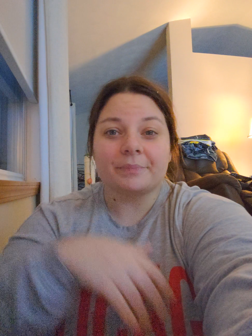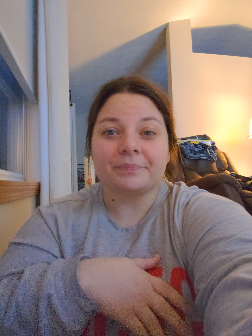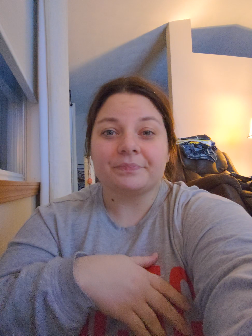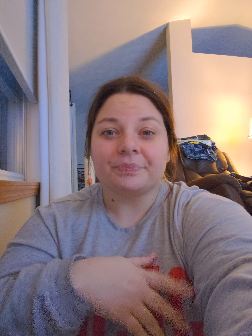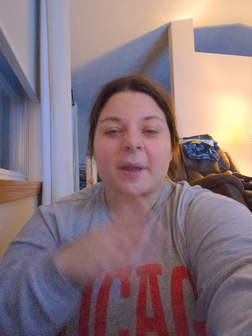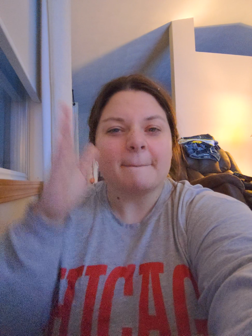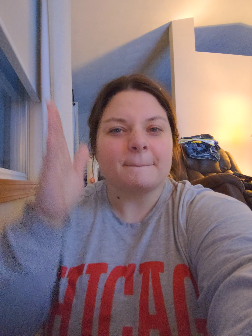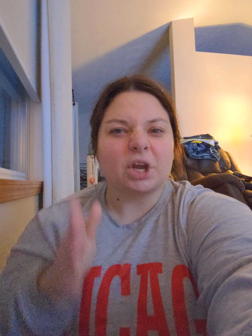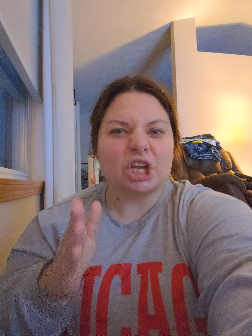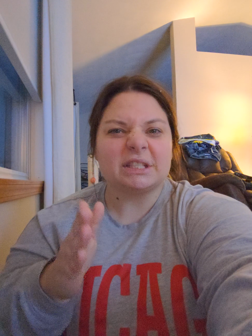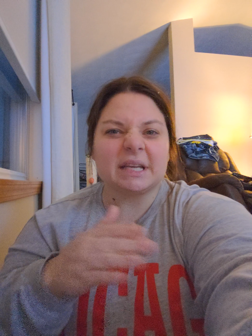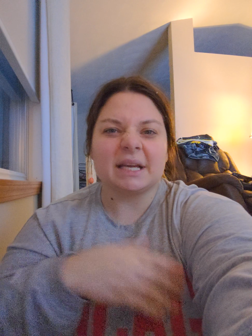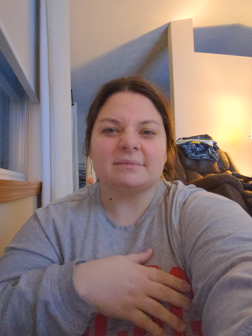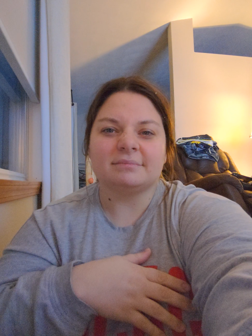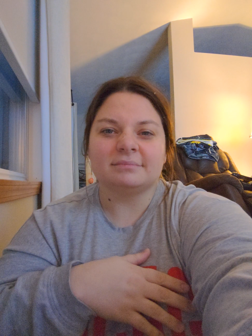person